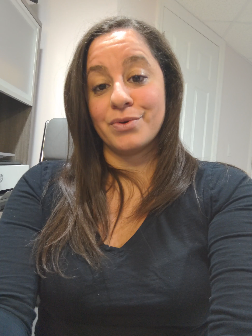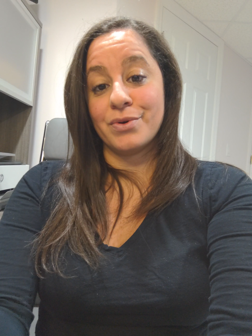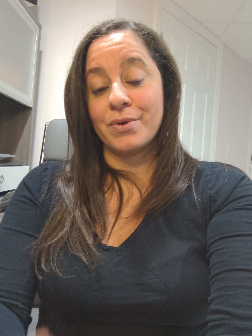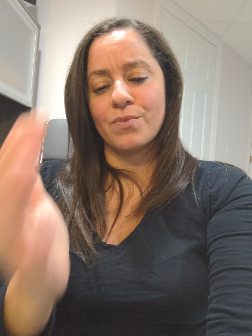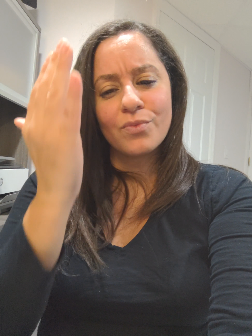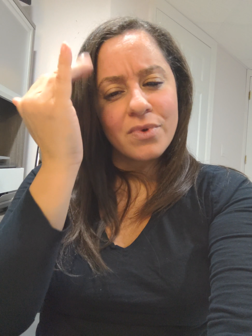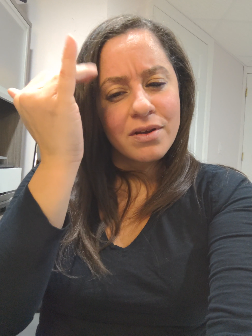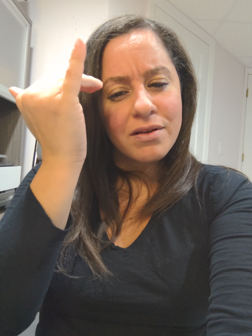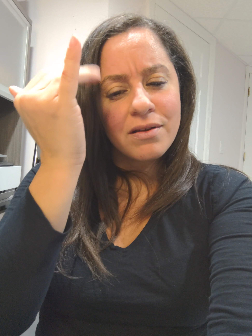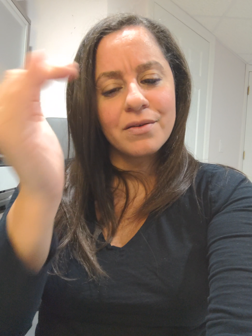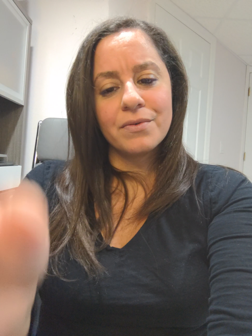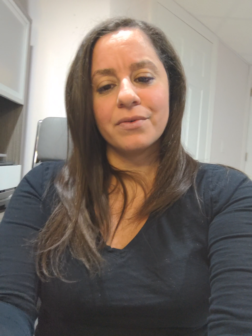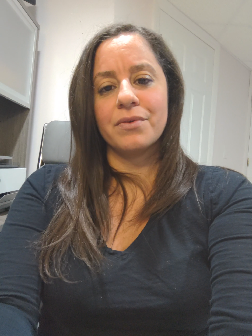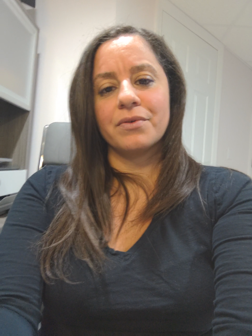why